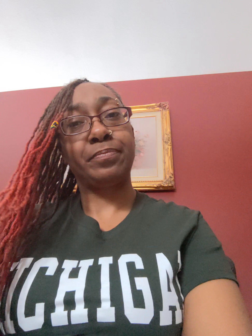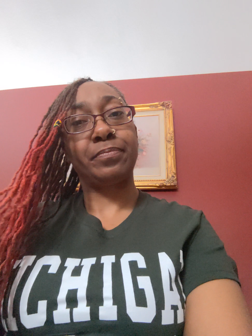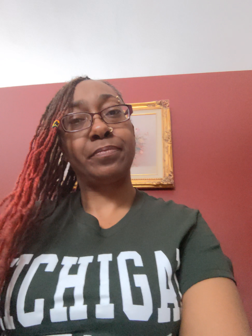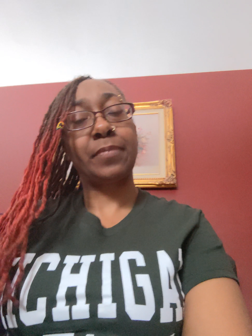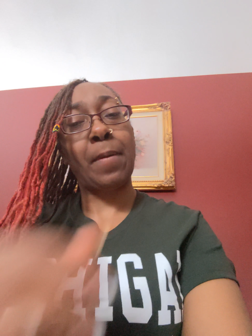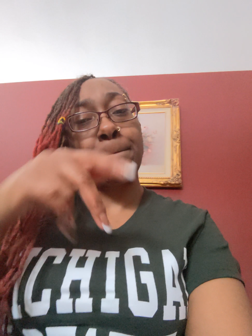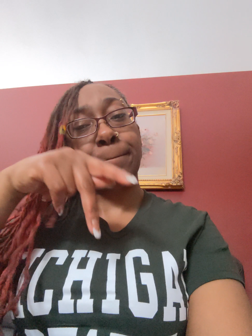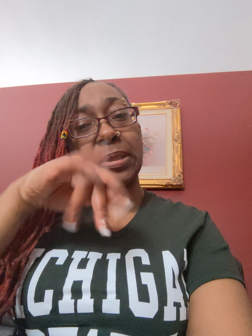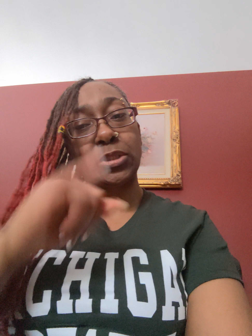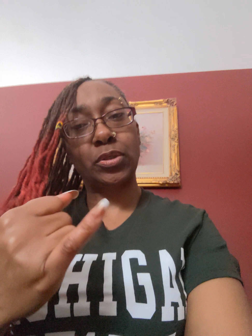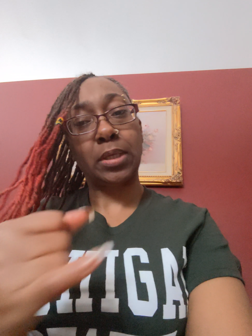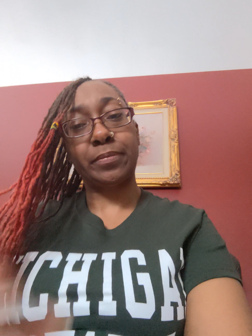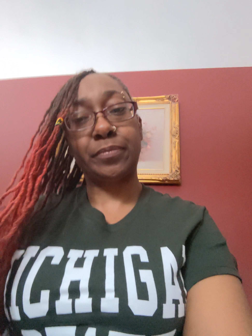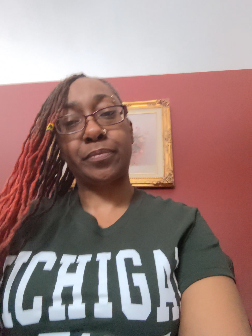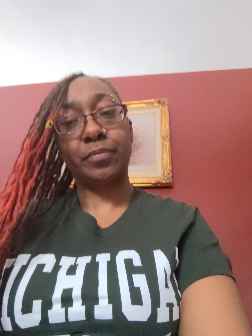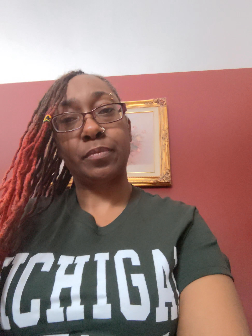pajamas